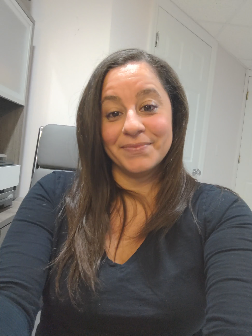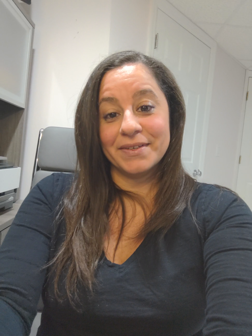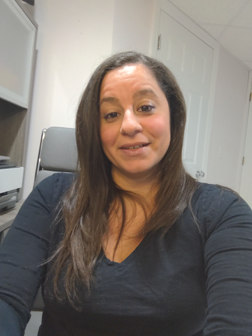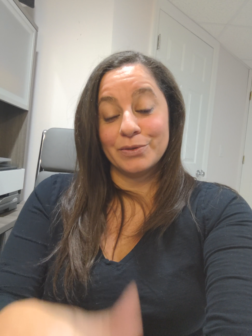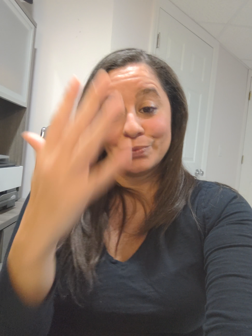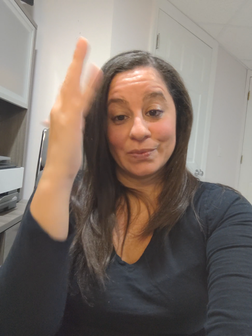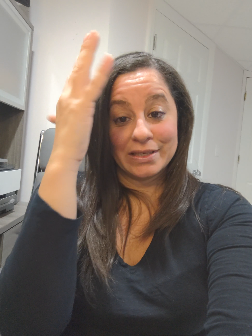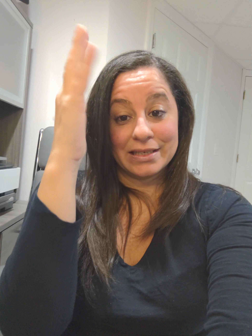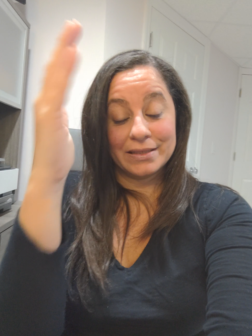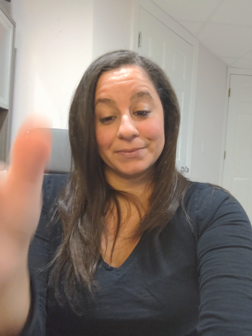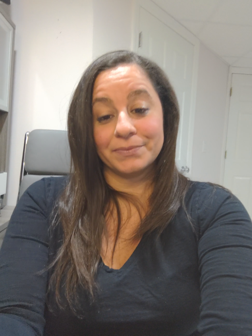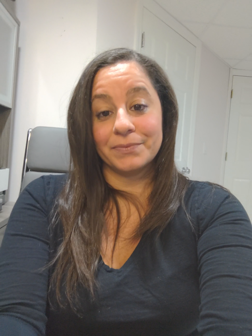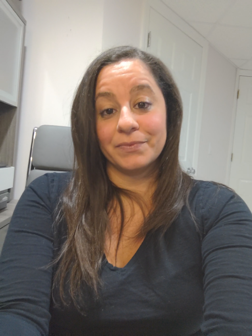tree